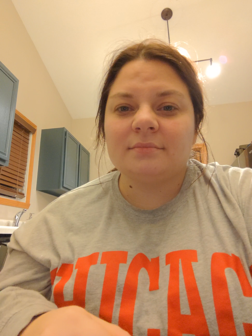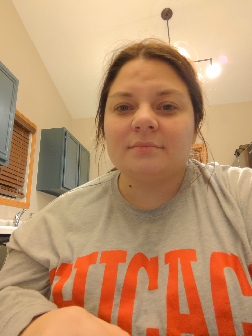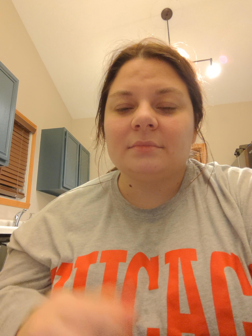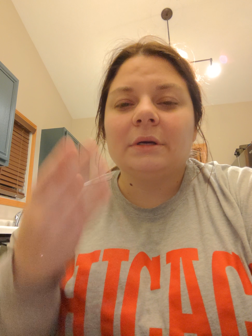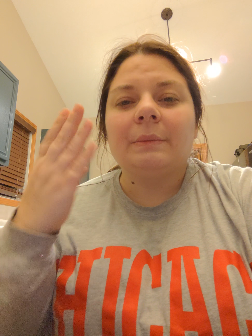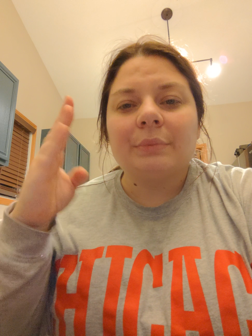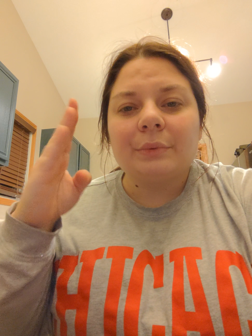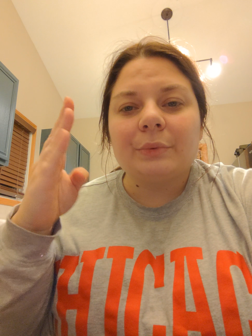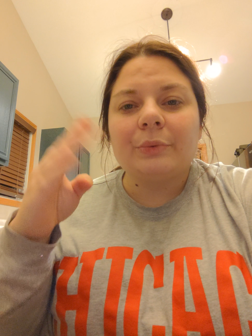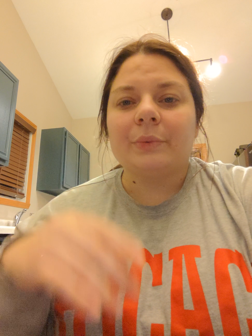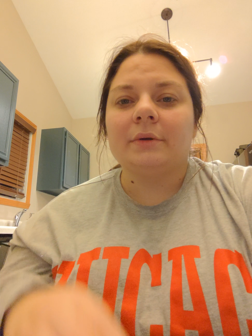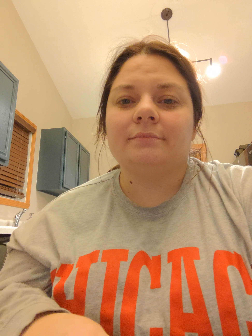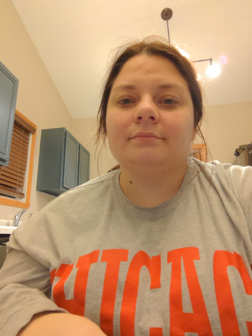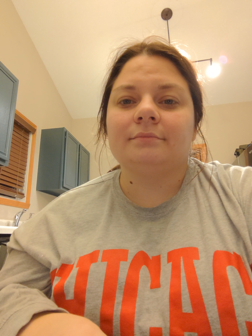blue